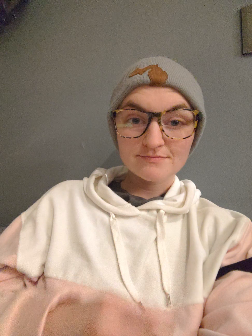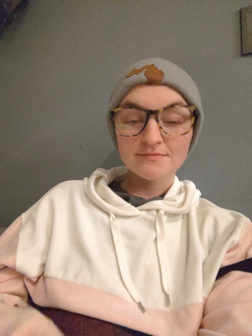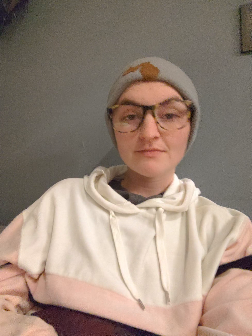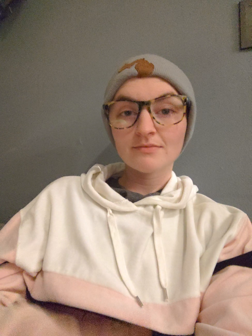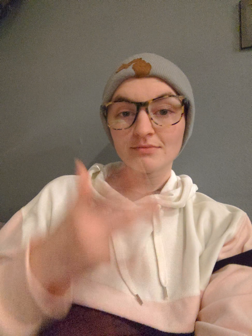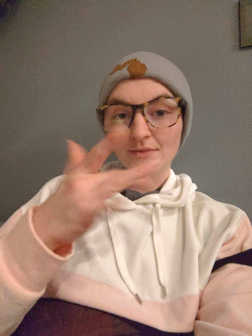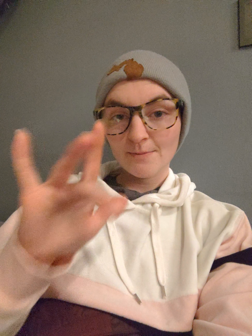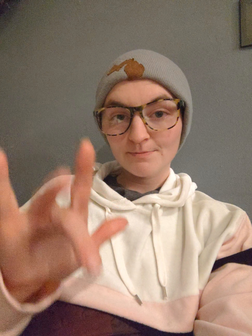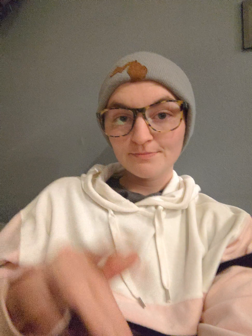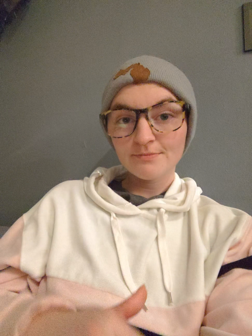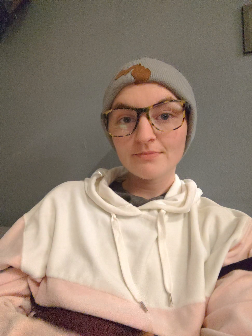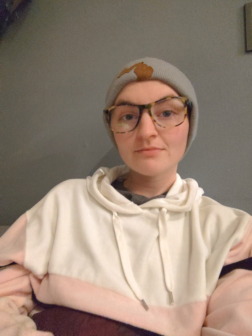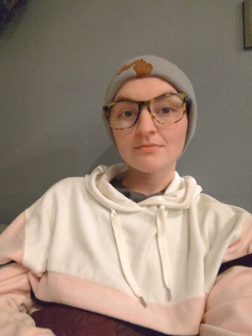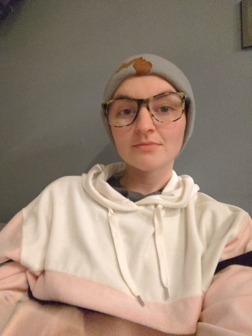empty